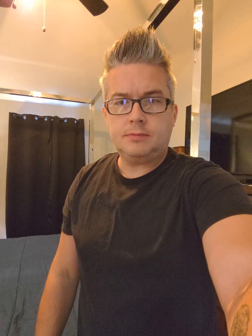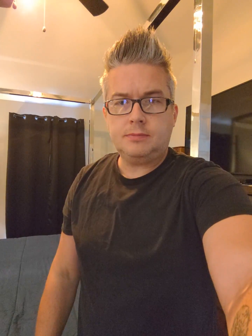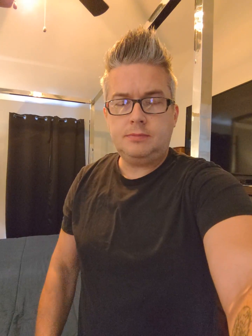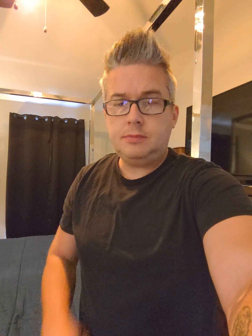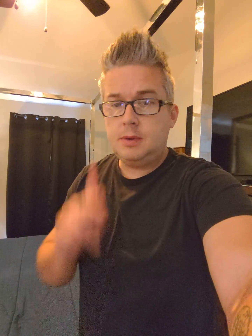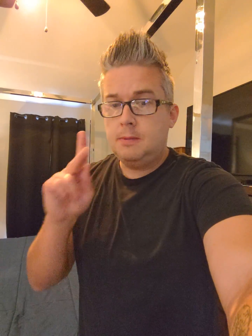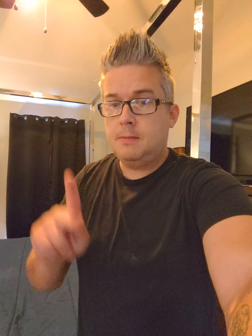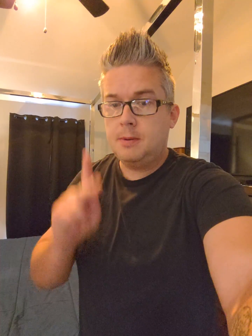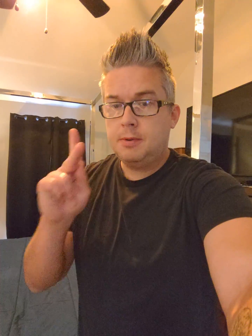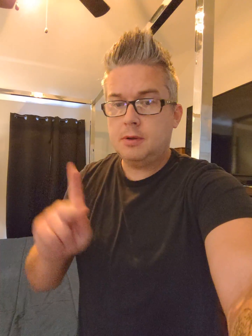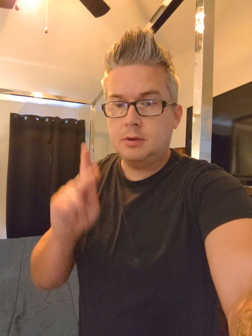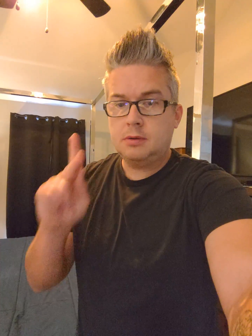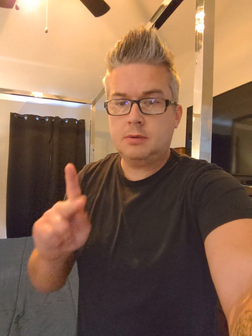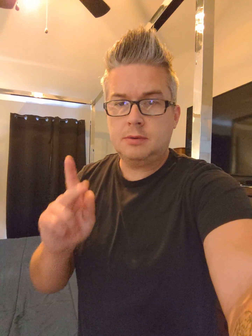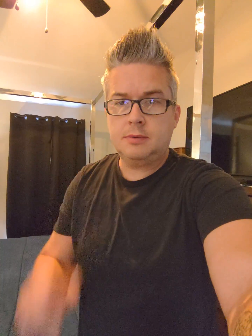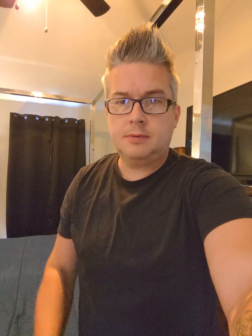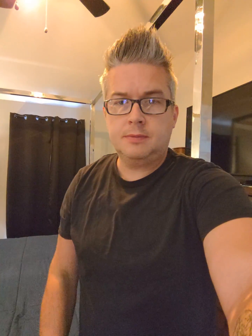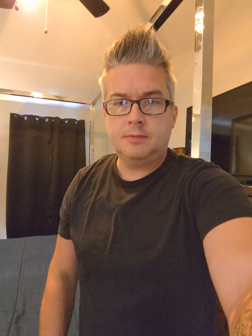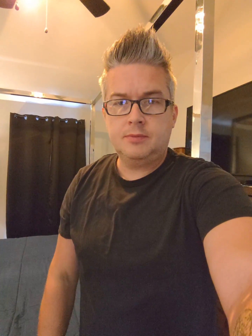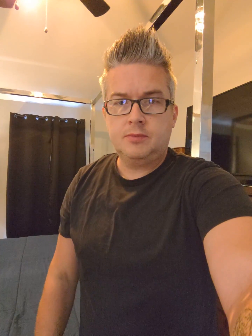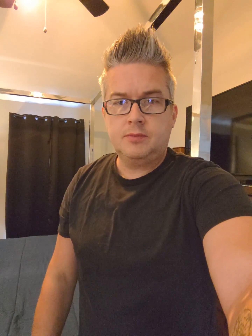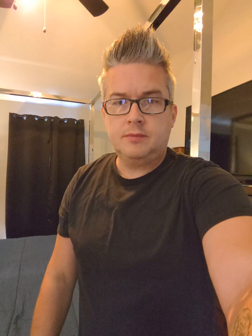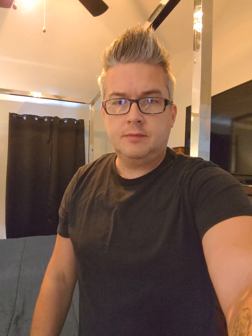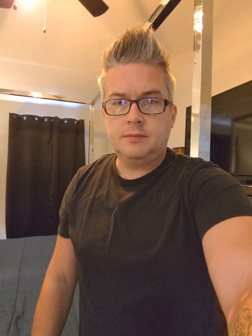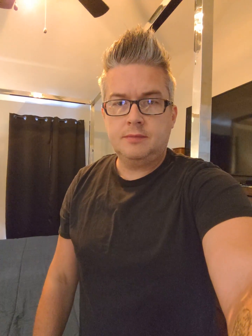people